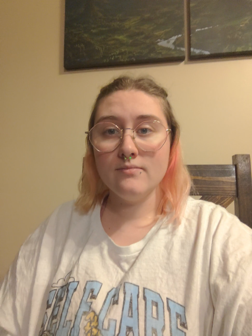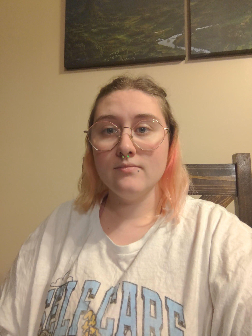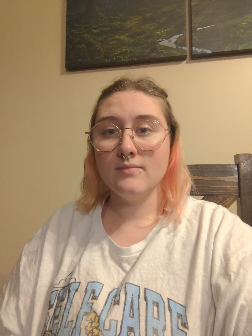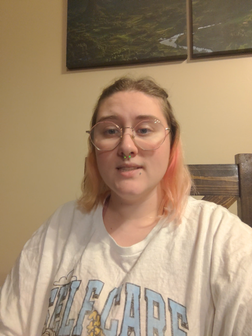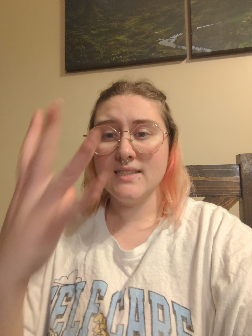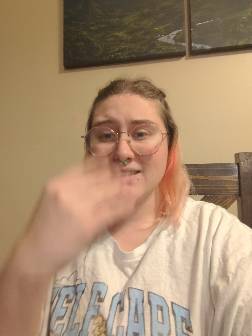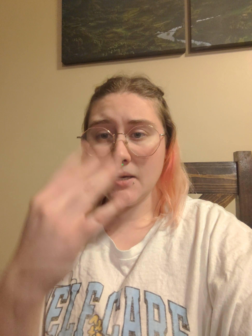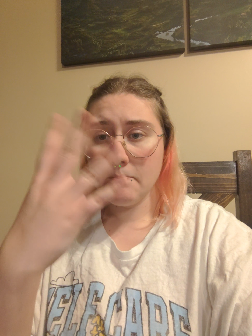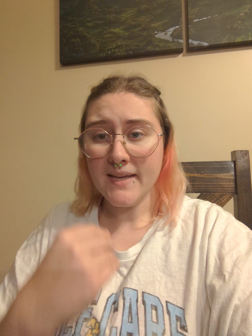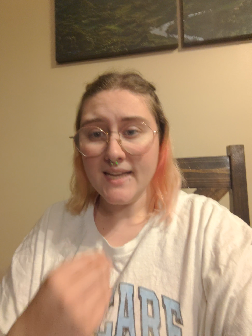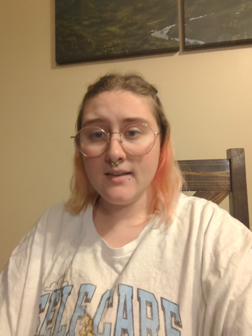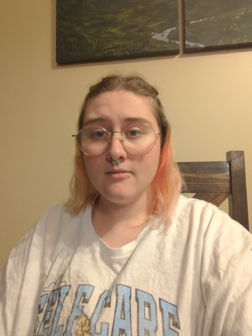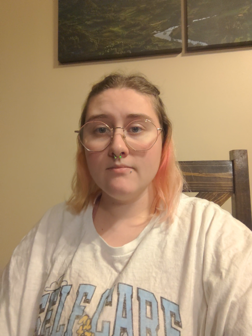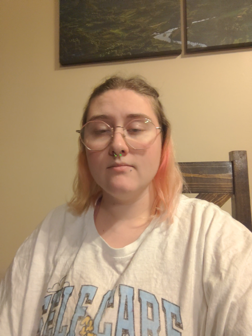sleepy